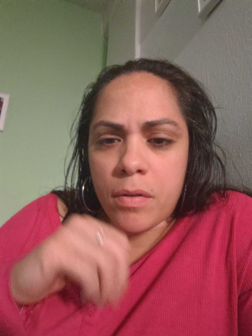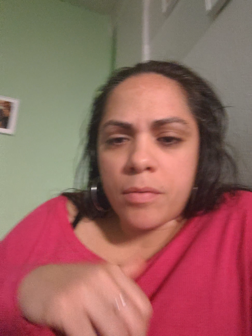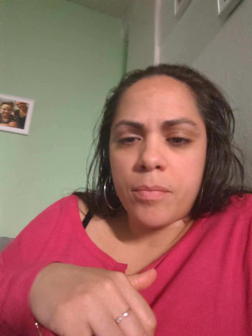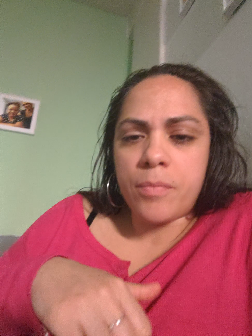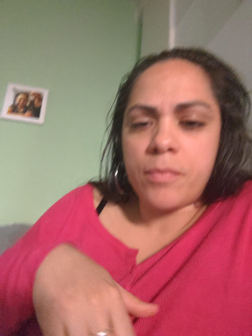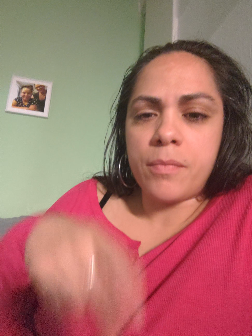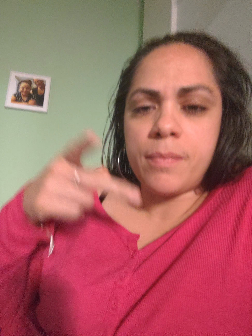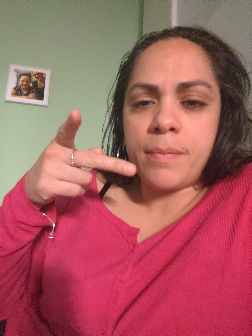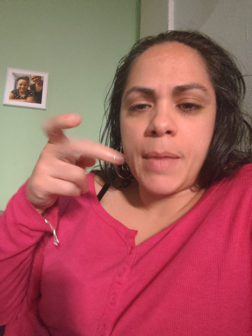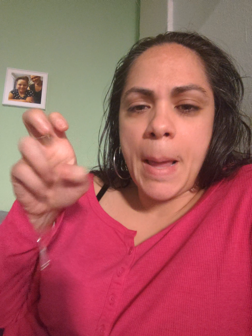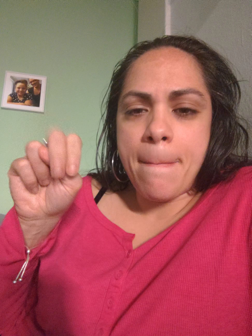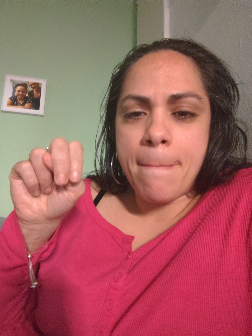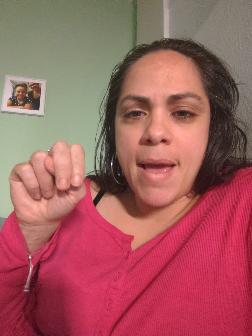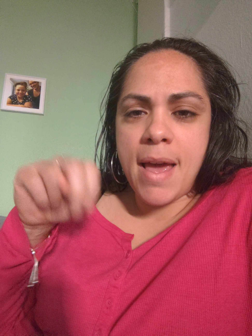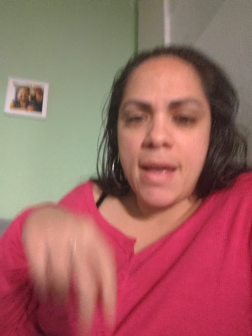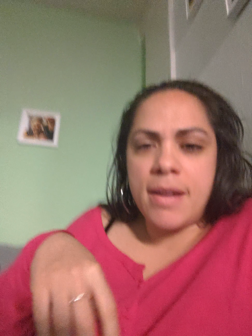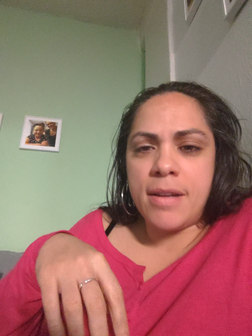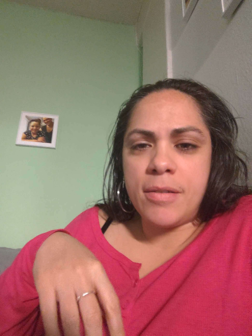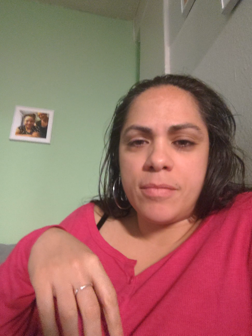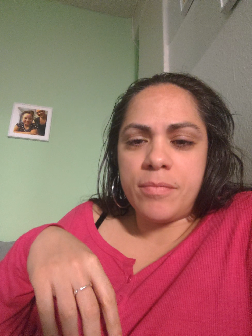pen